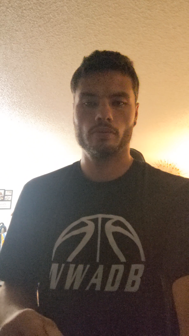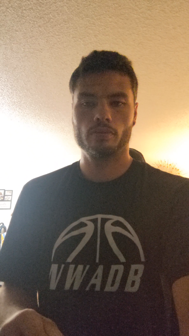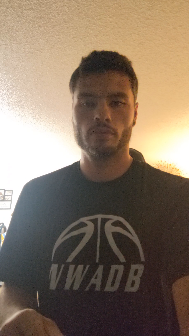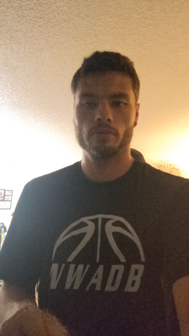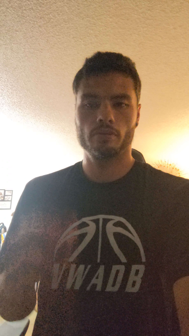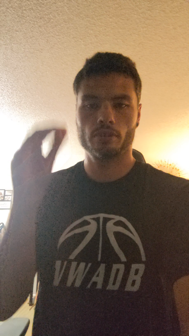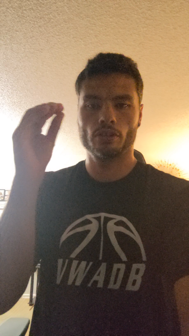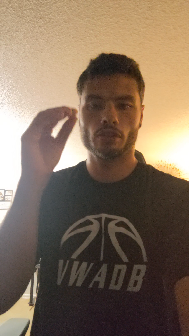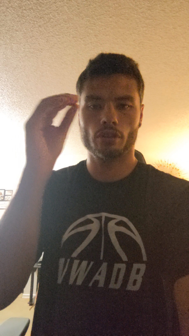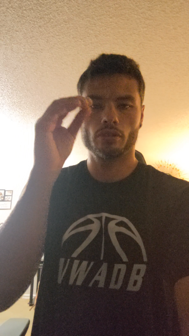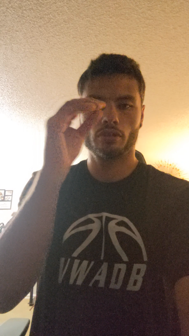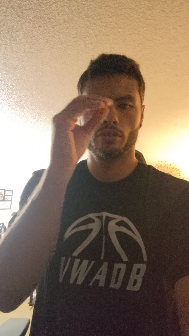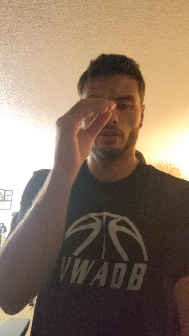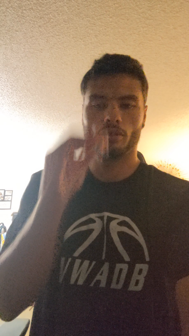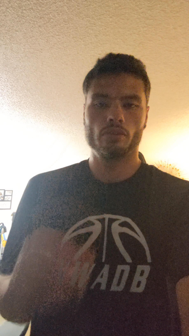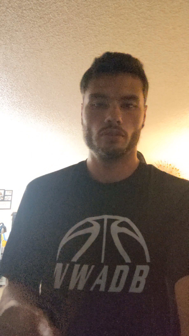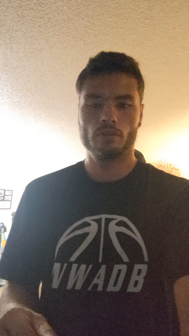dinosaur